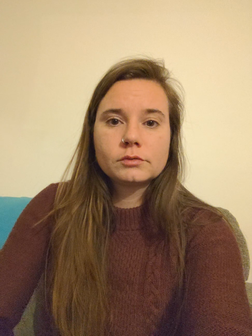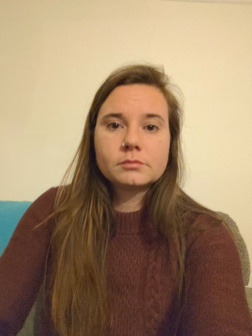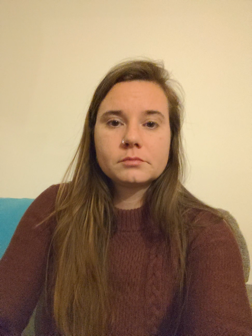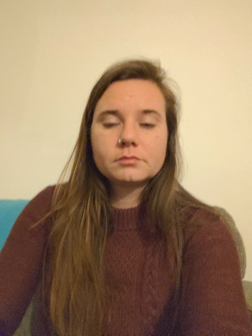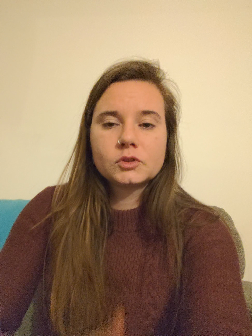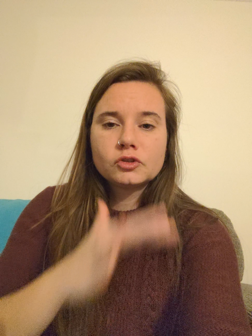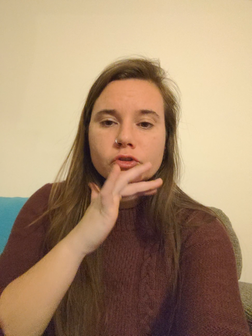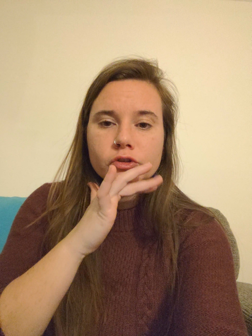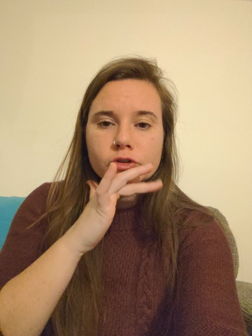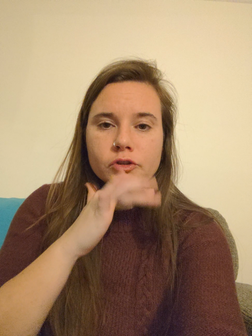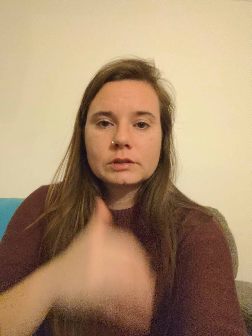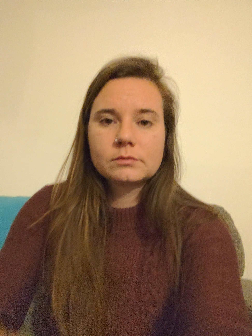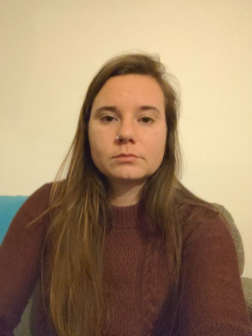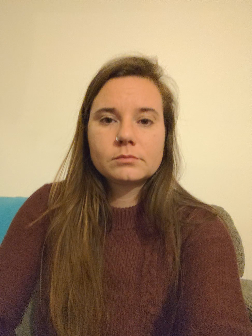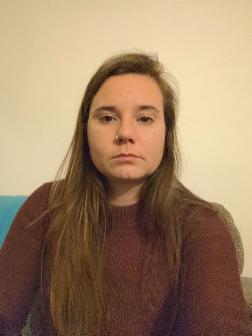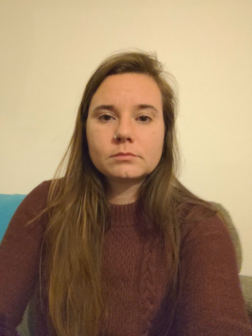dirty